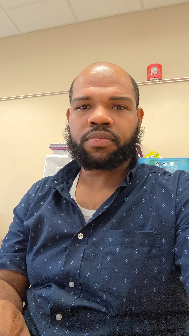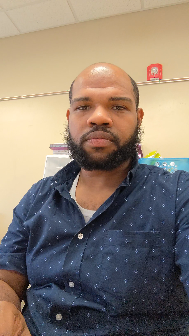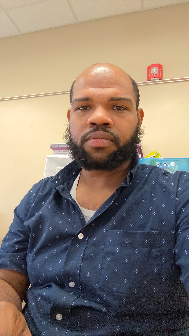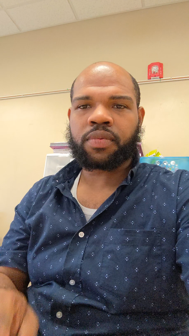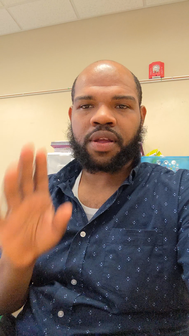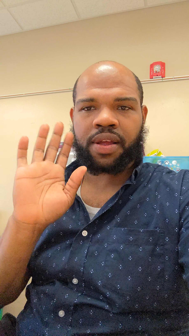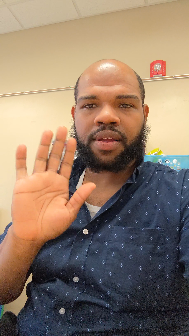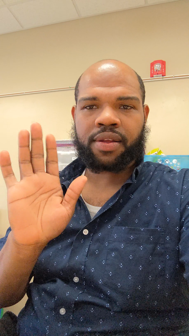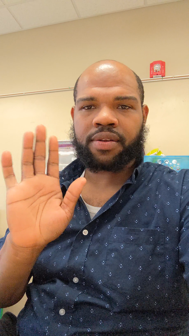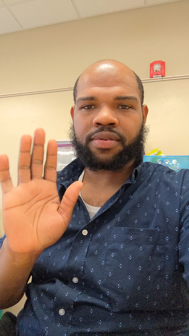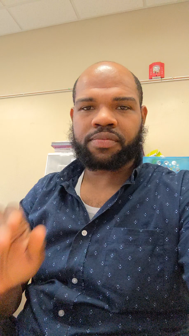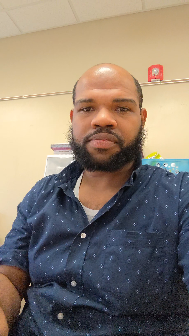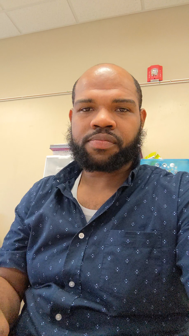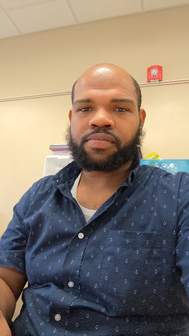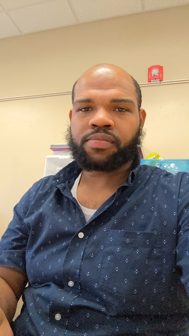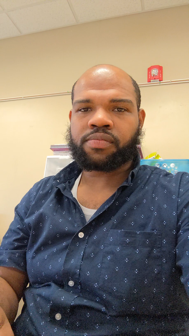hi